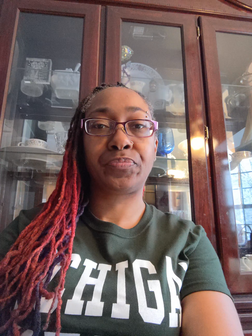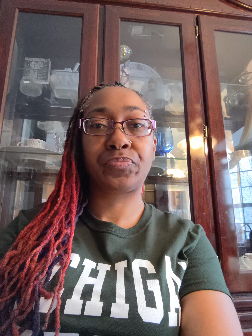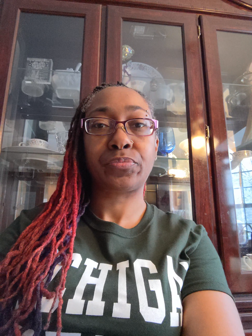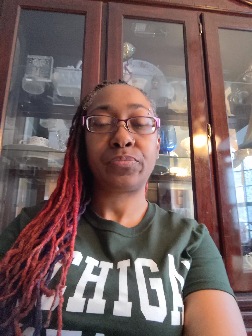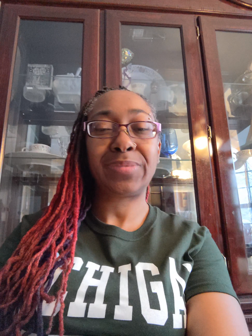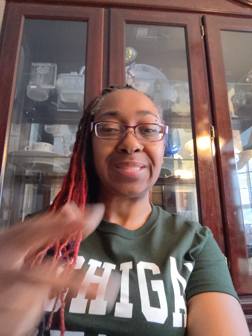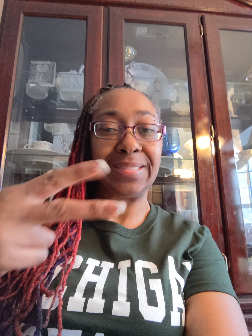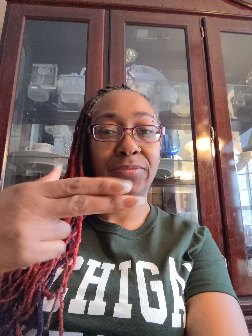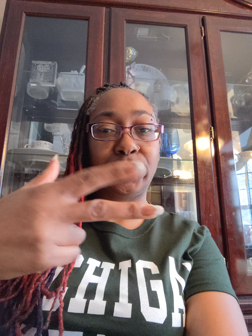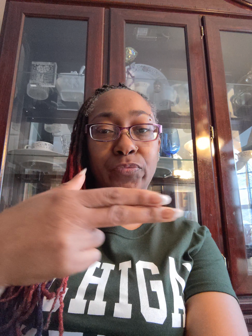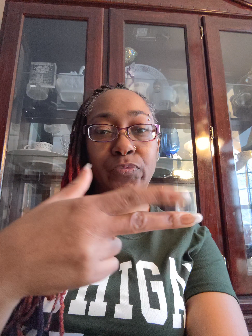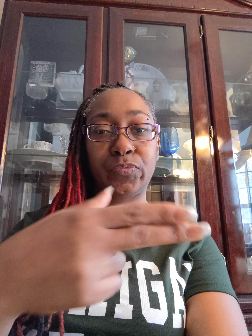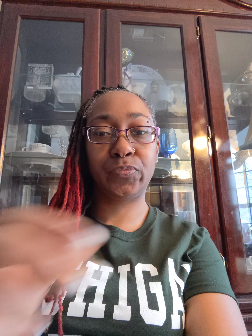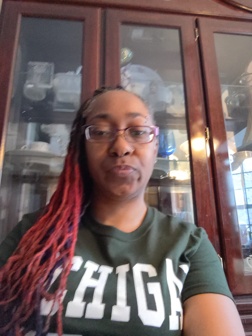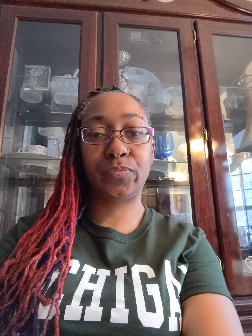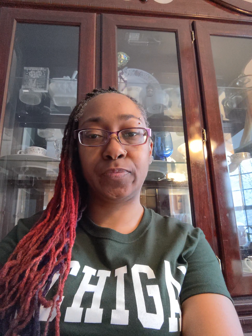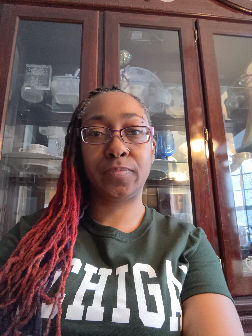scissors